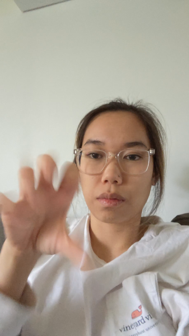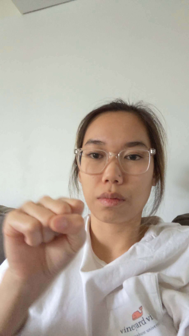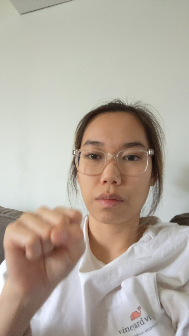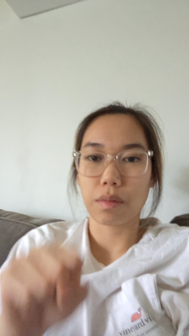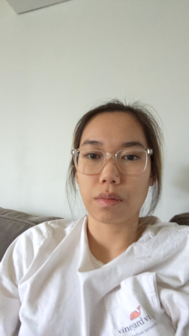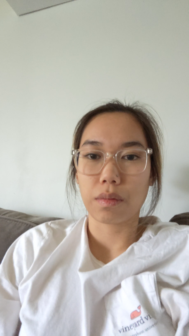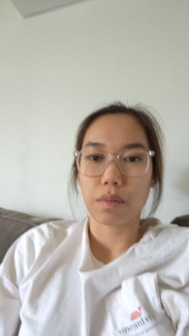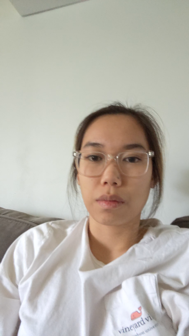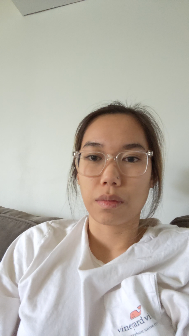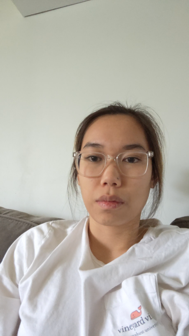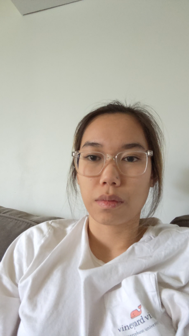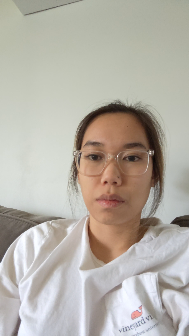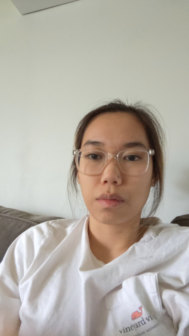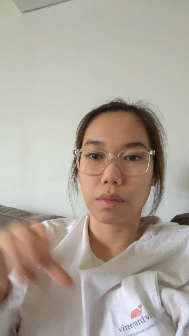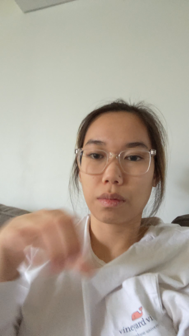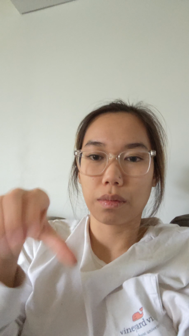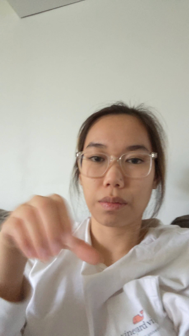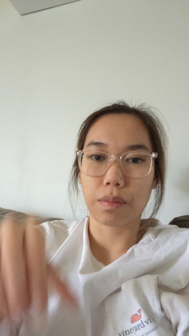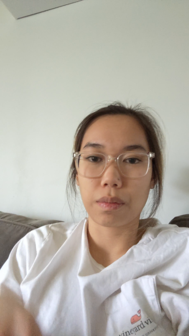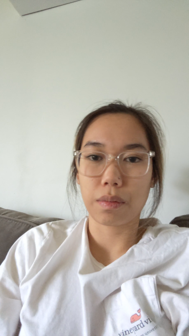does